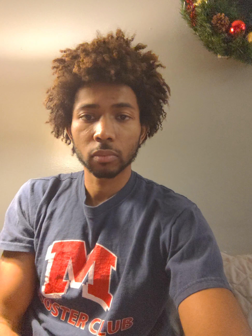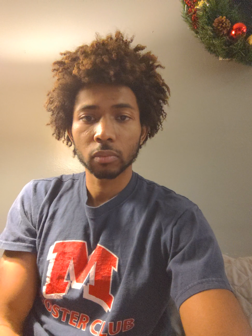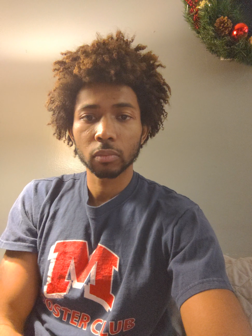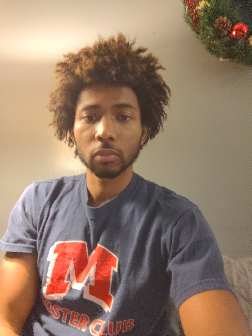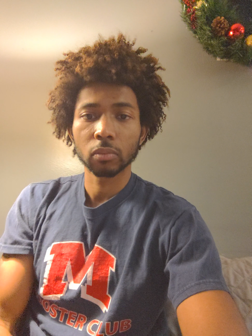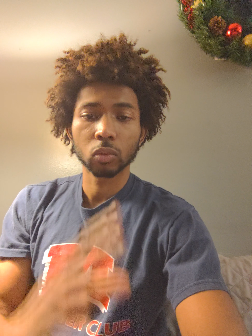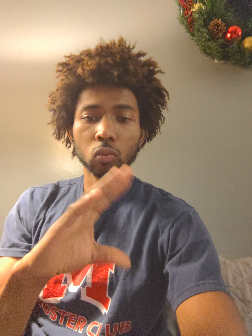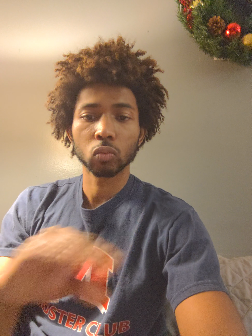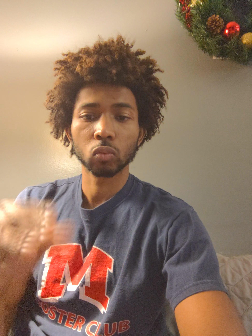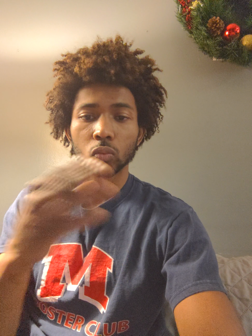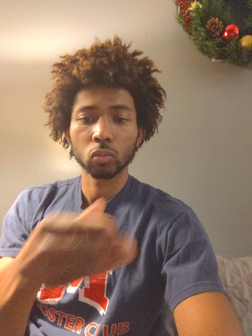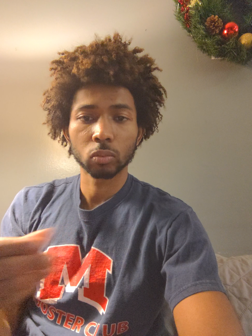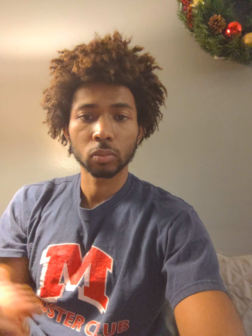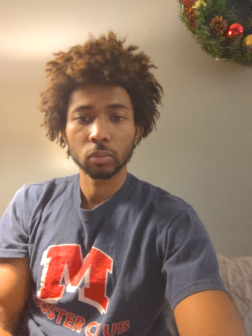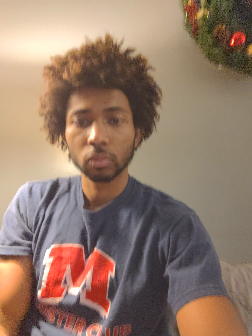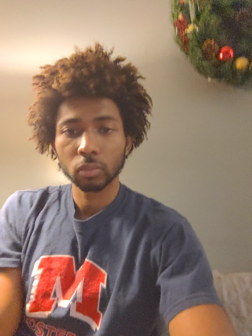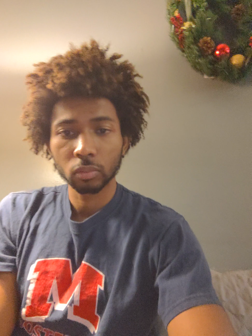story